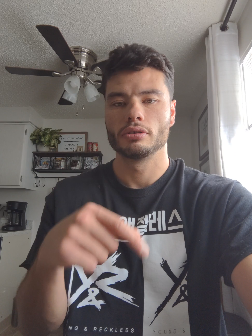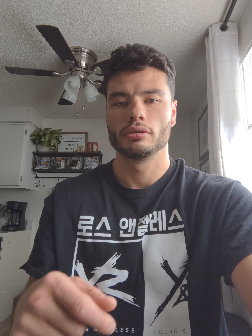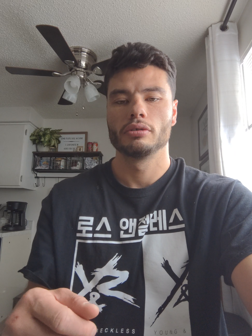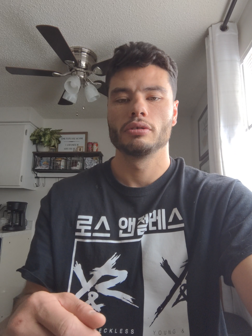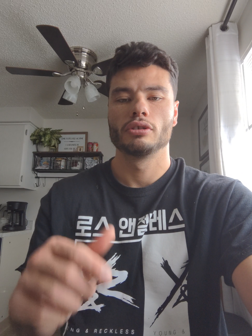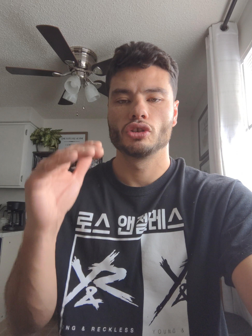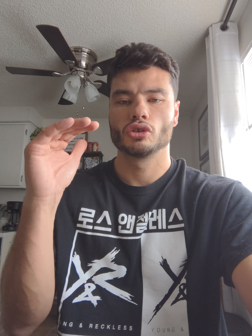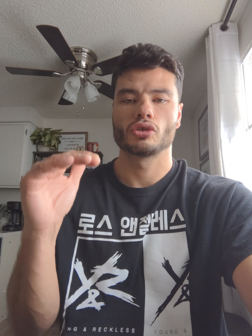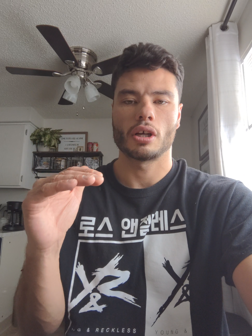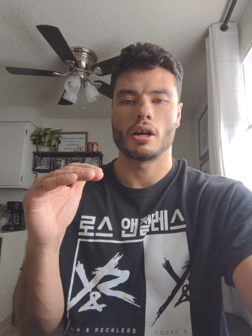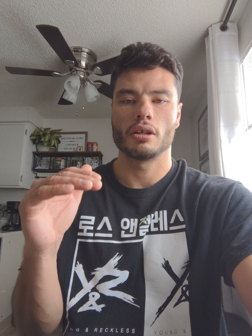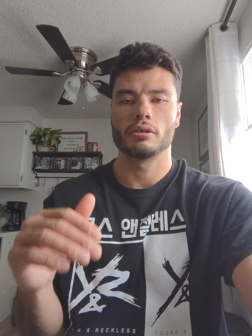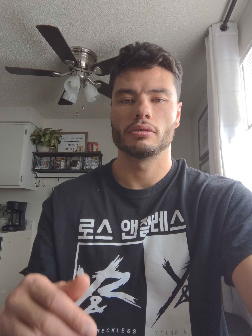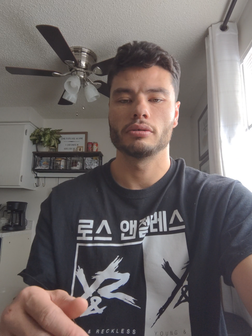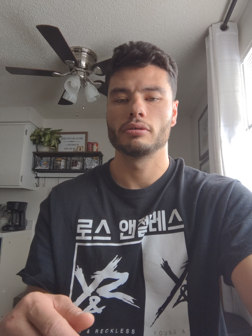child